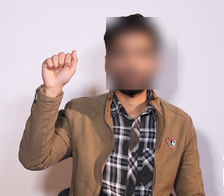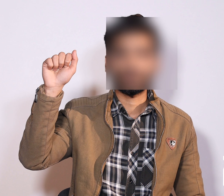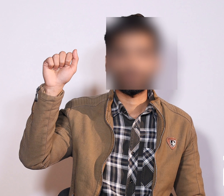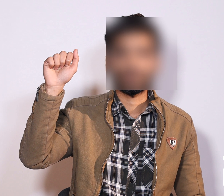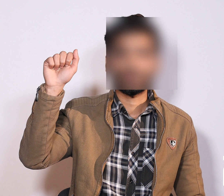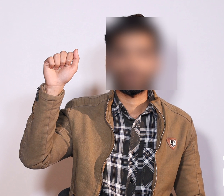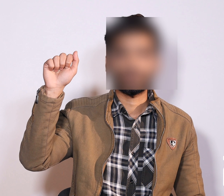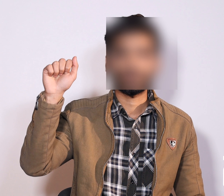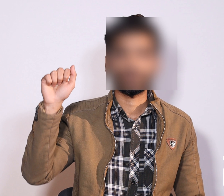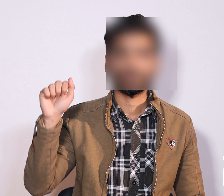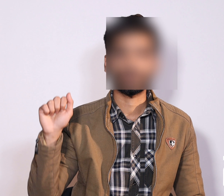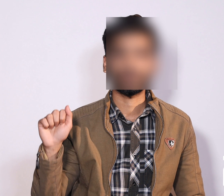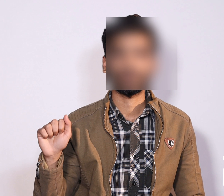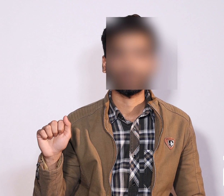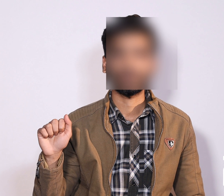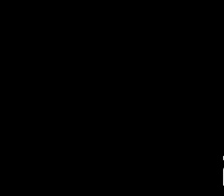آ